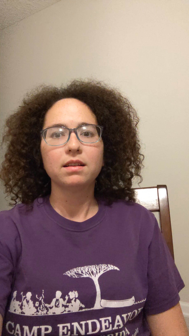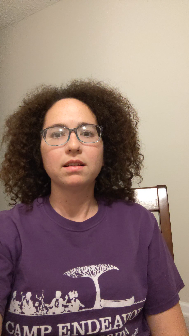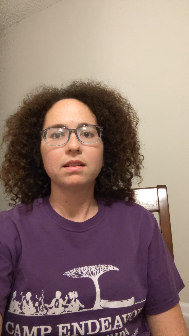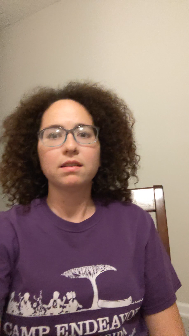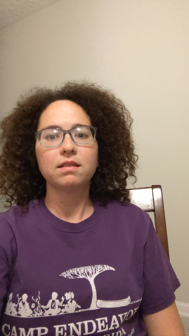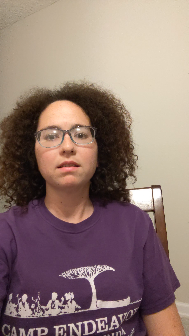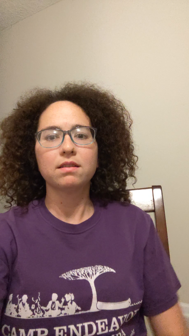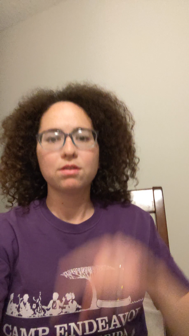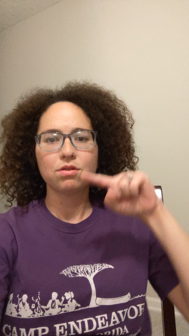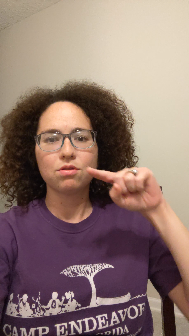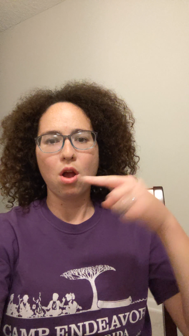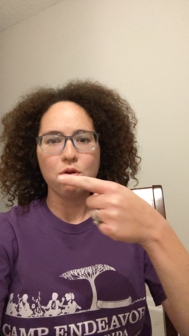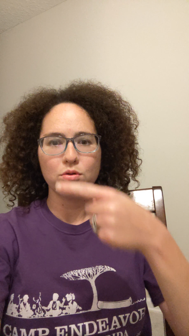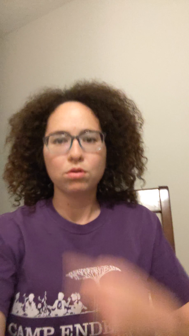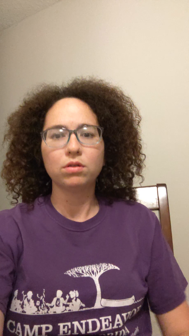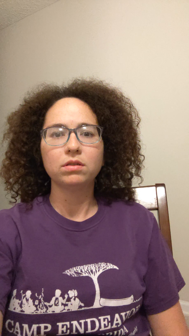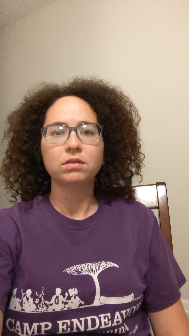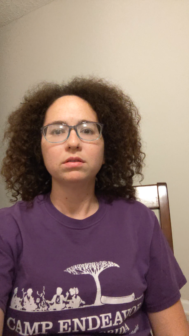hurt